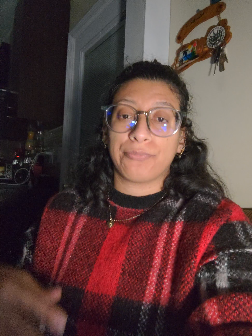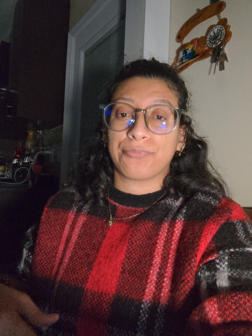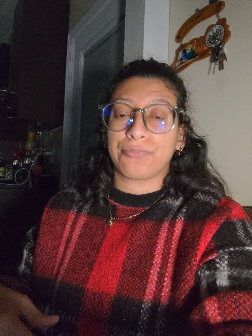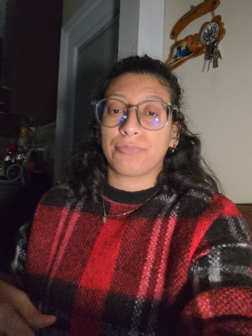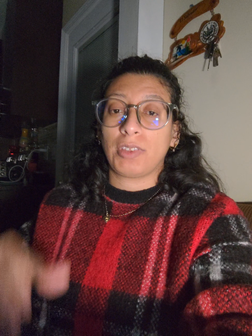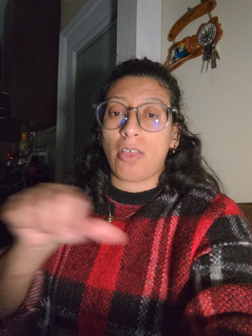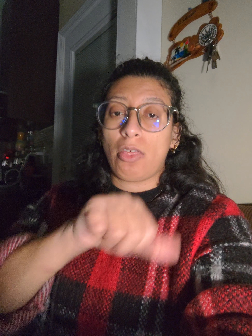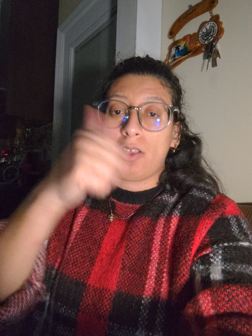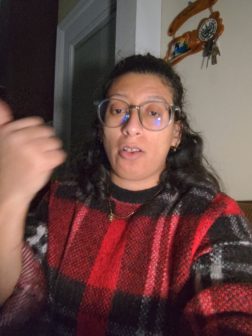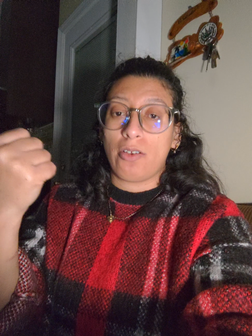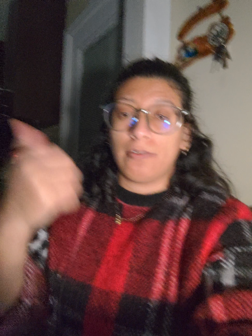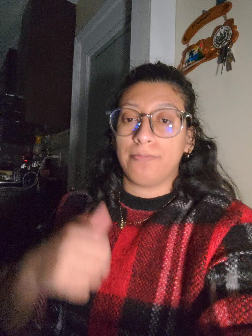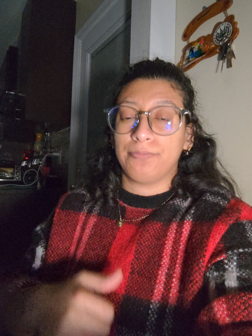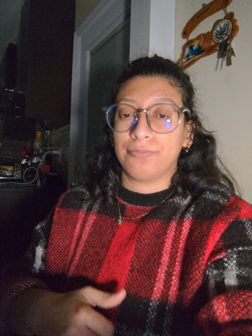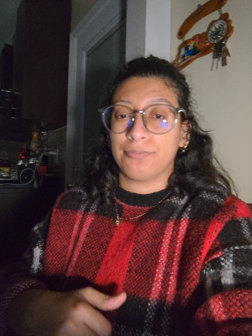another